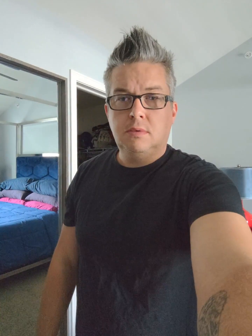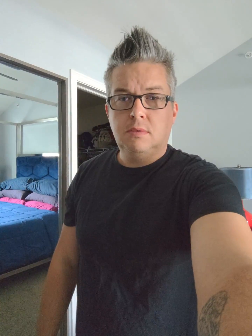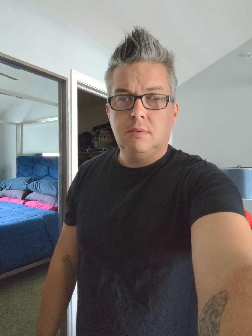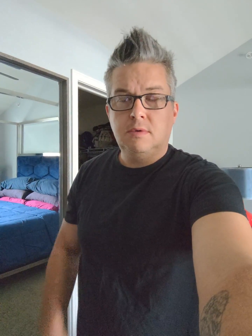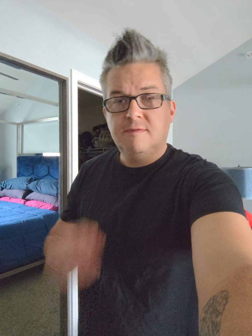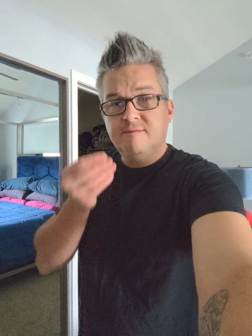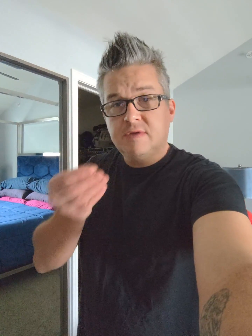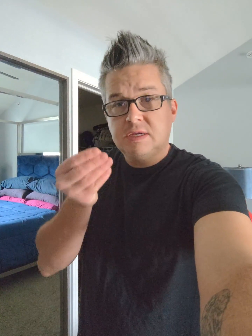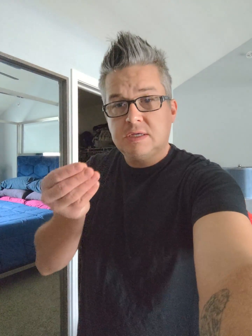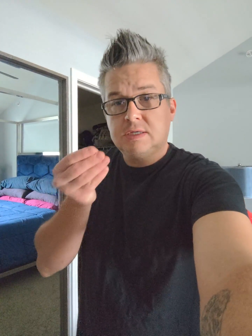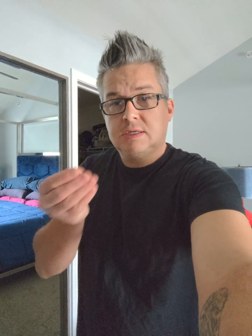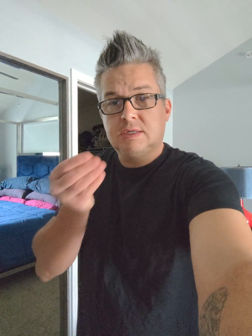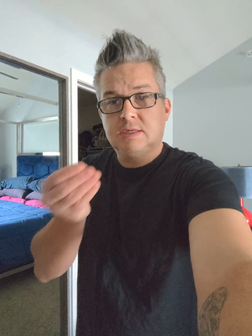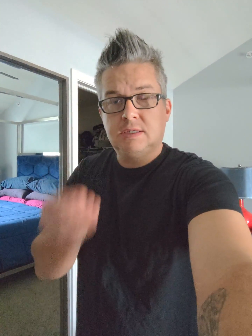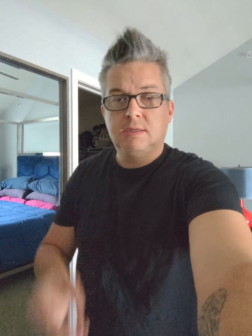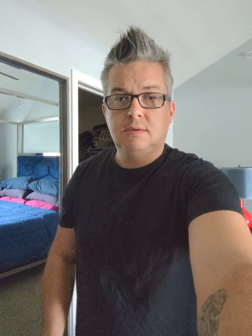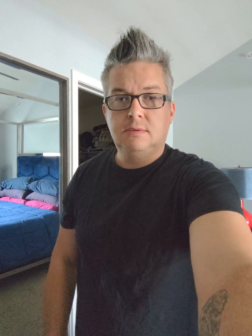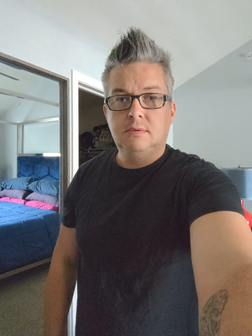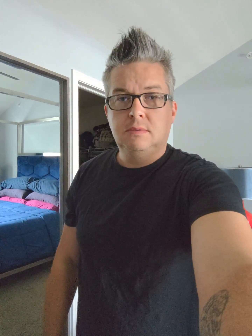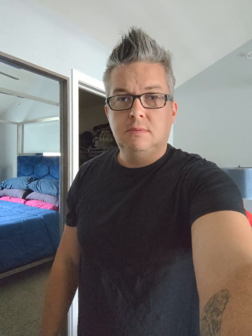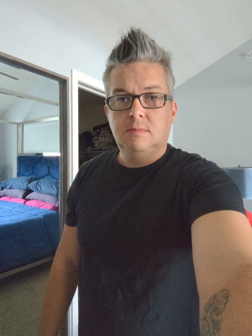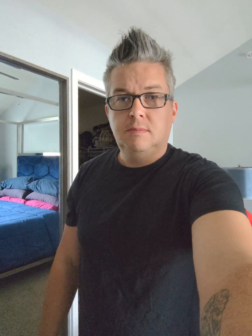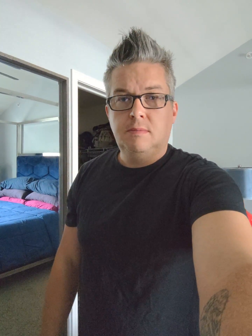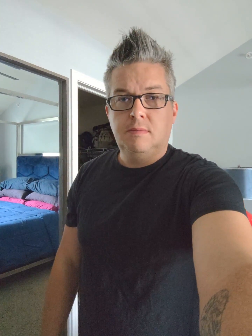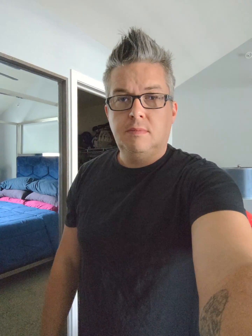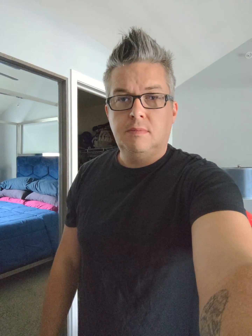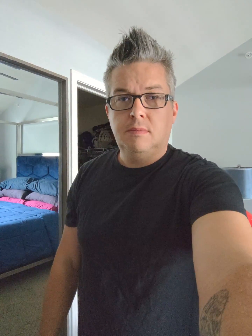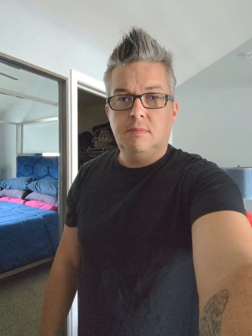feed